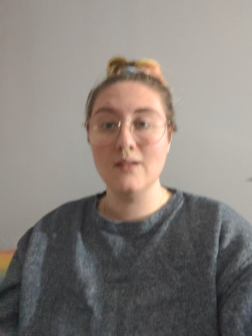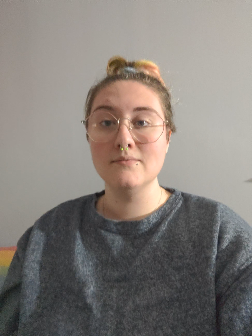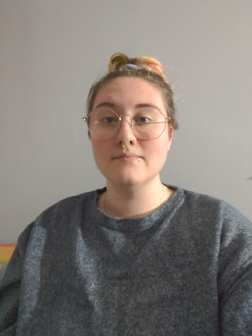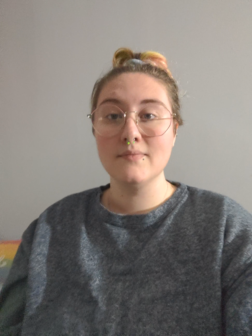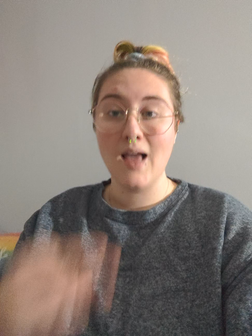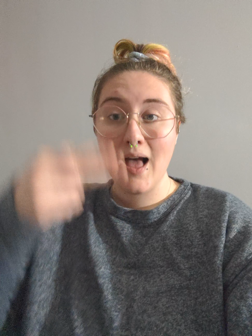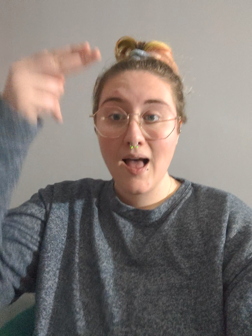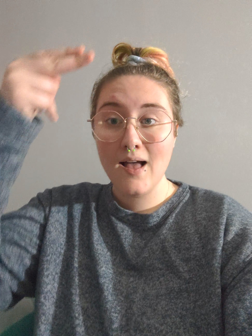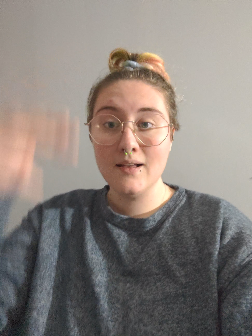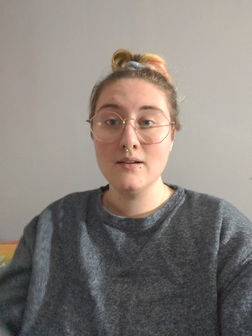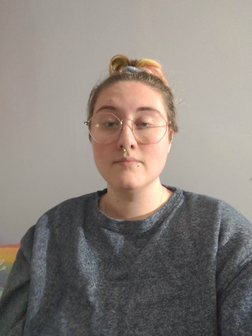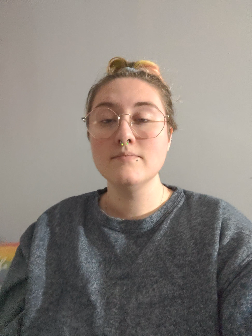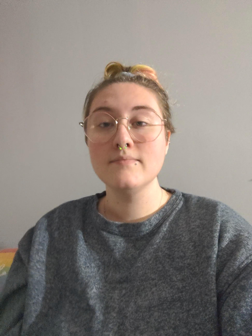high